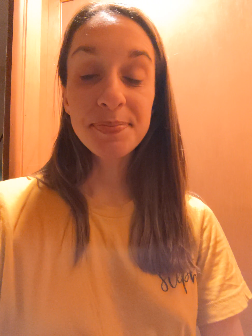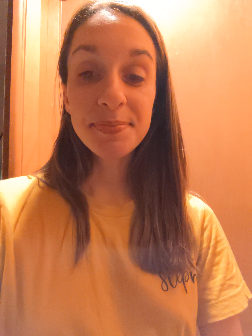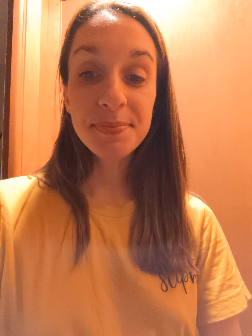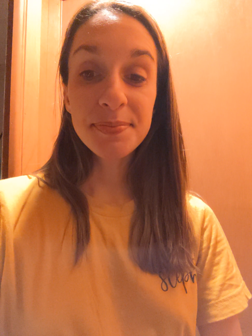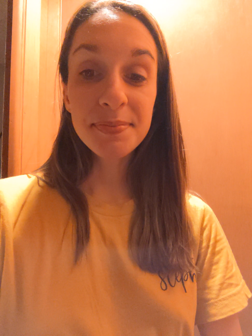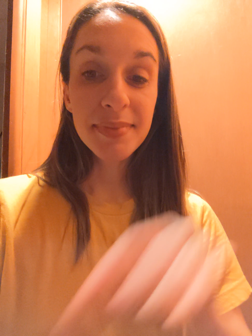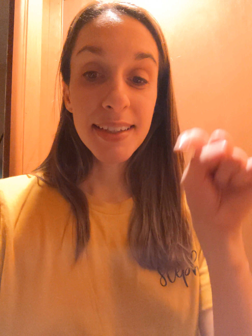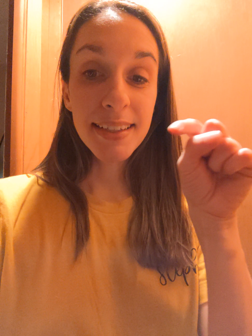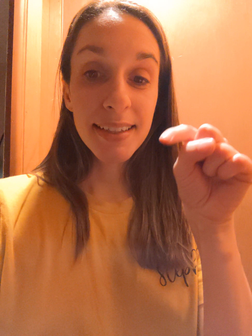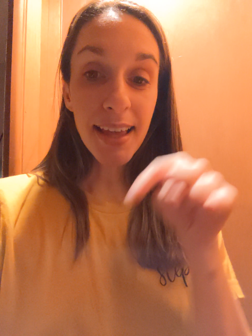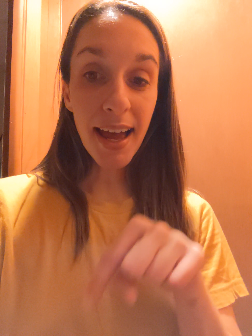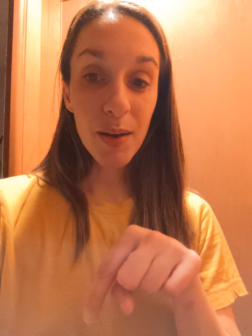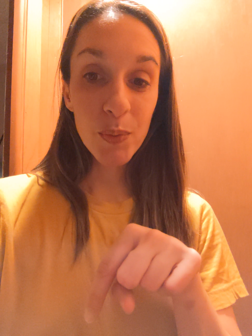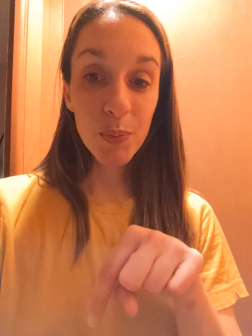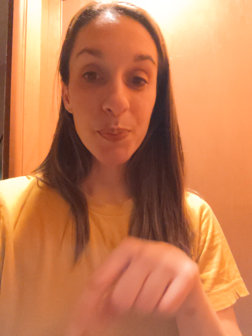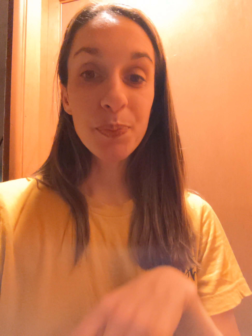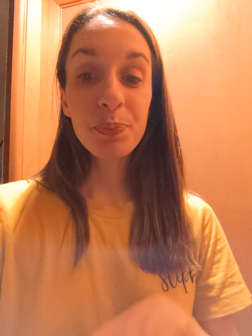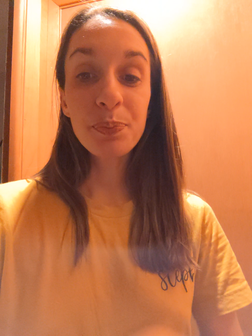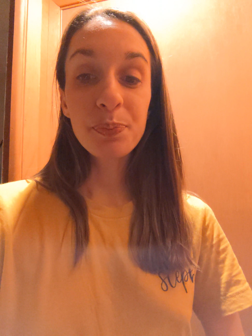down